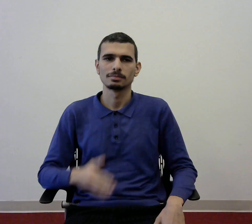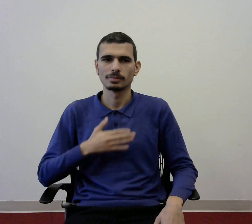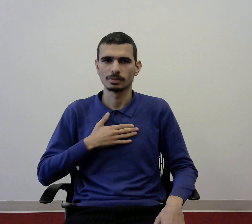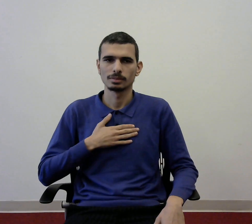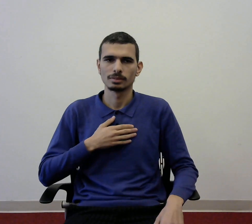mən